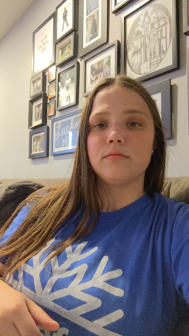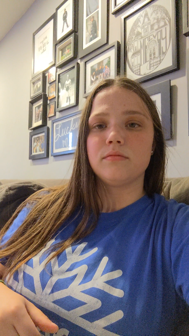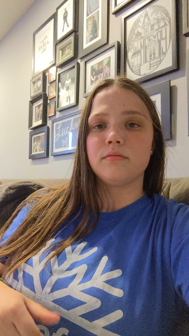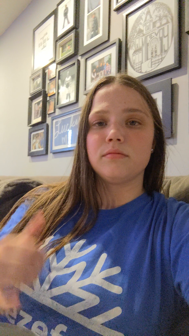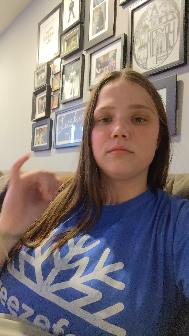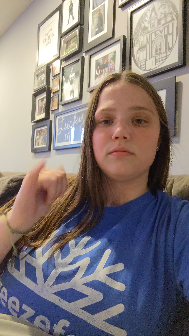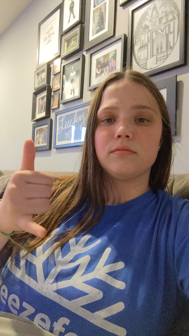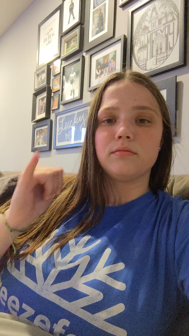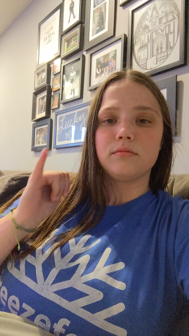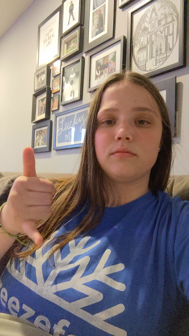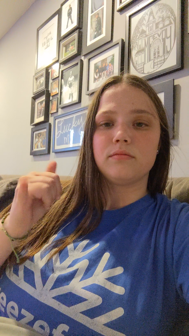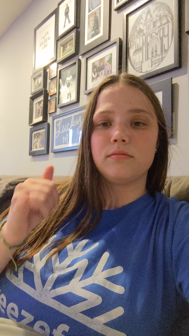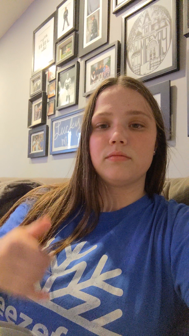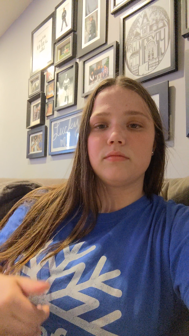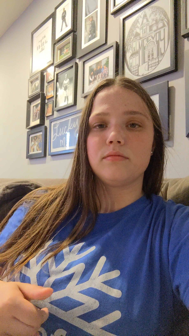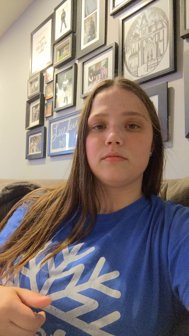rocking chair